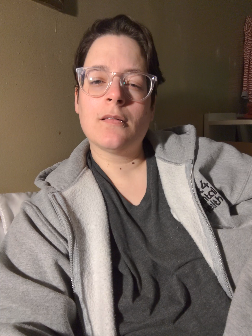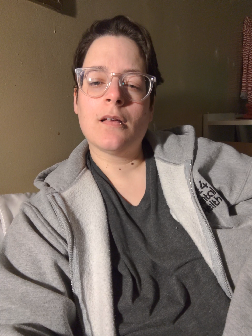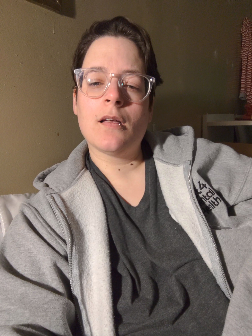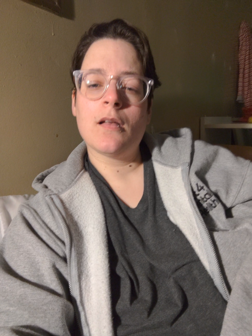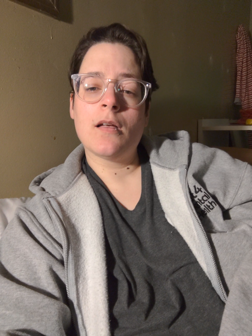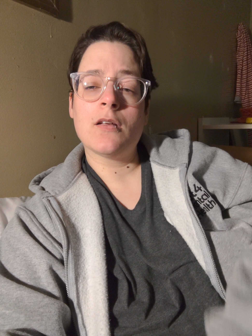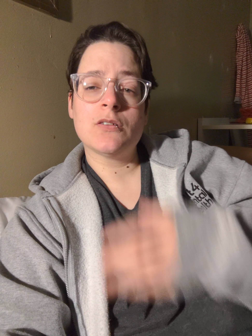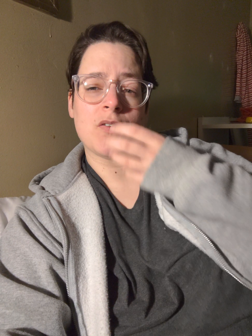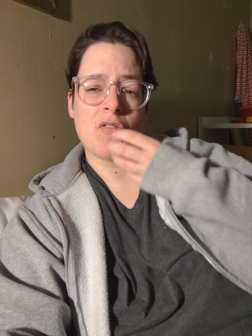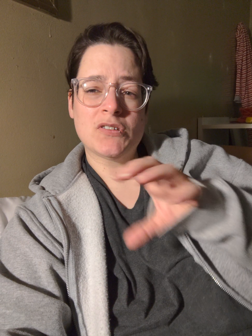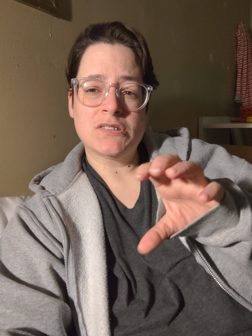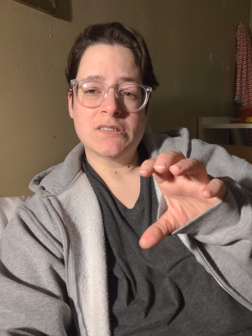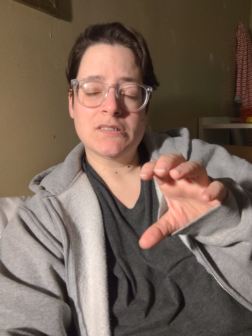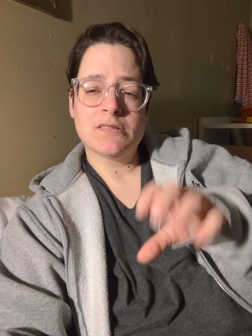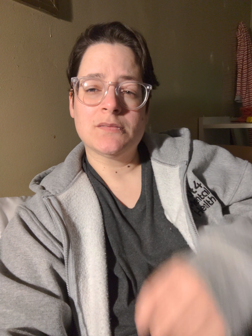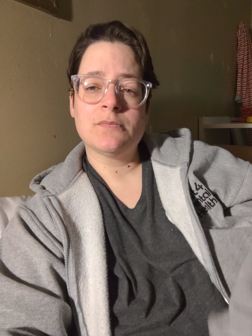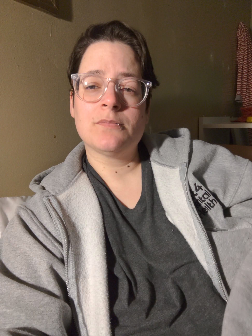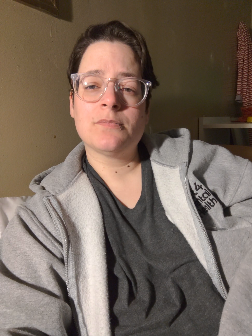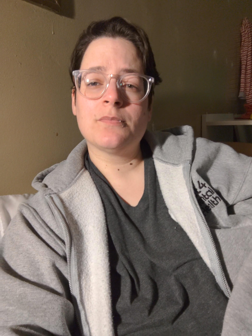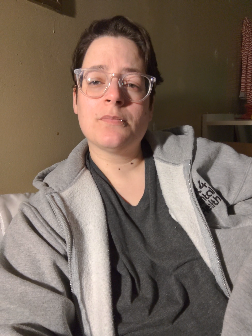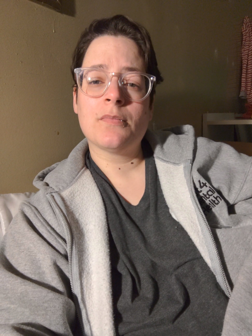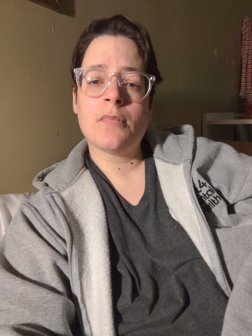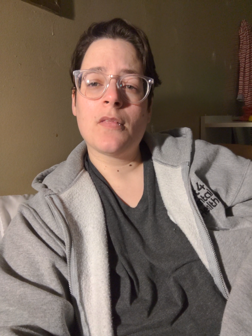hot